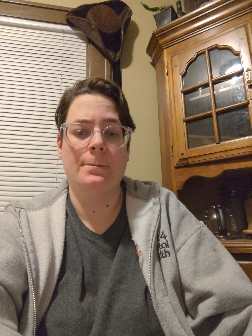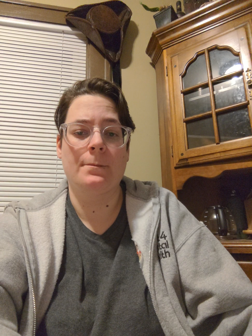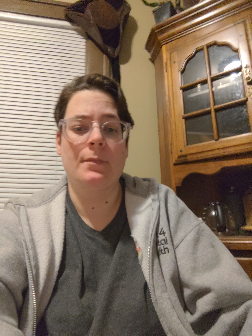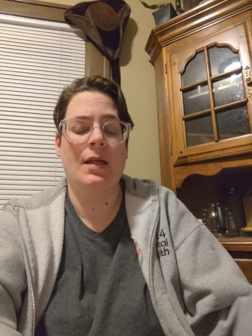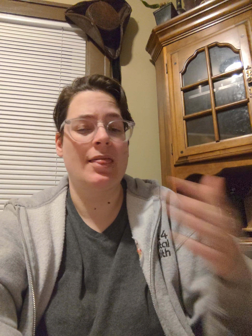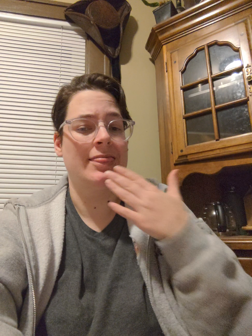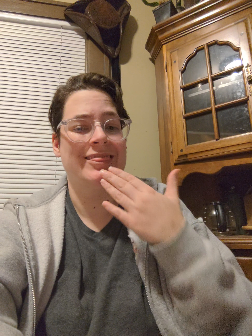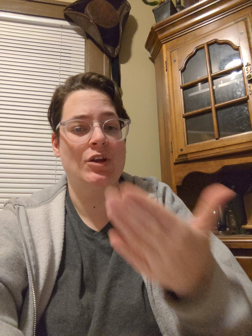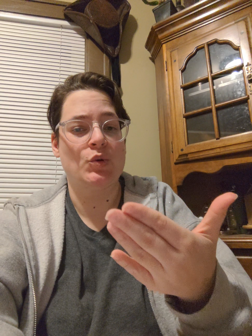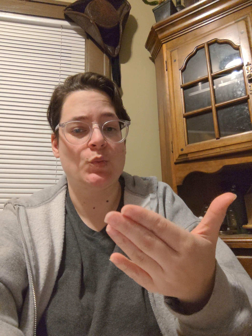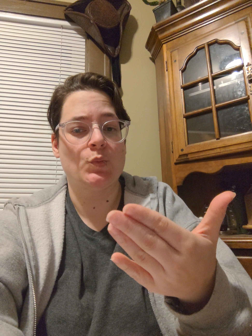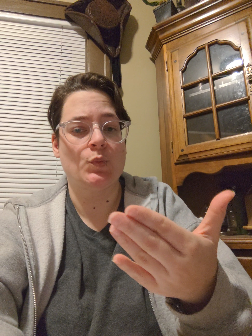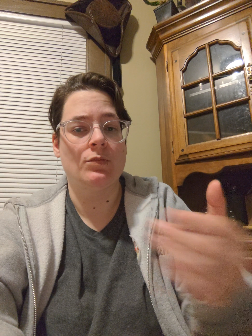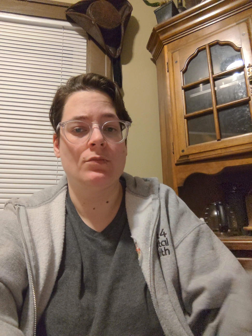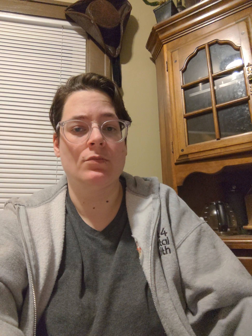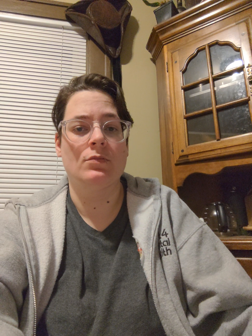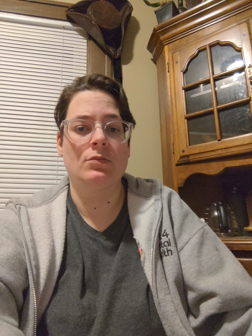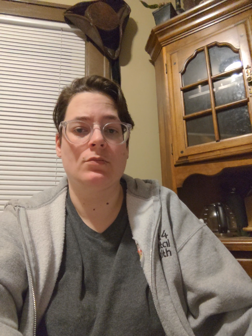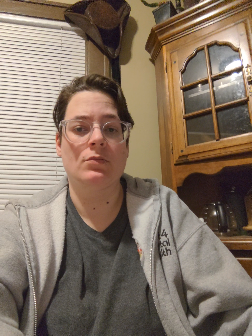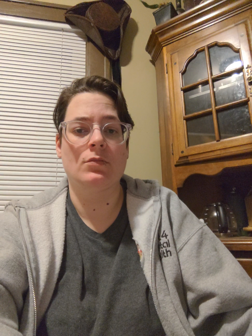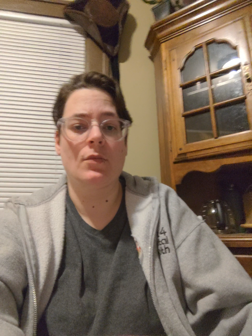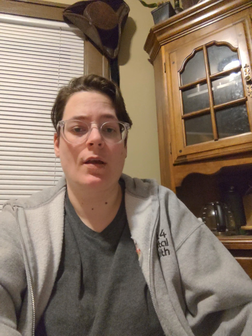thank you